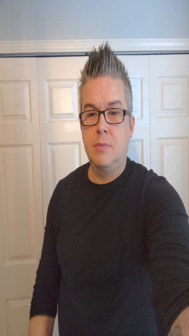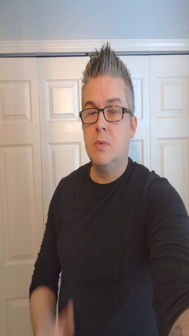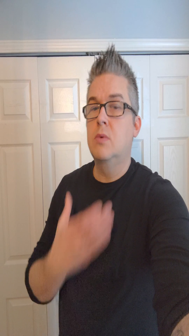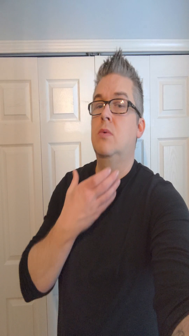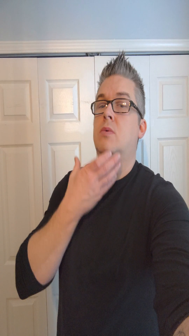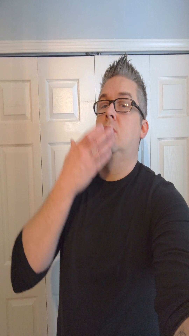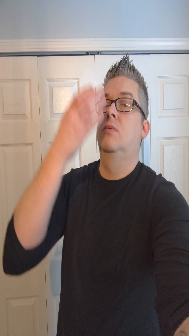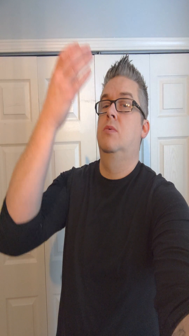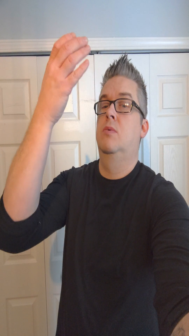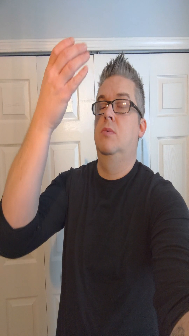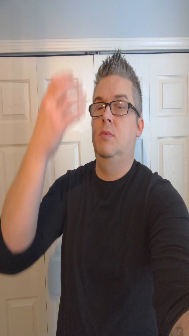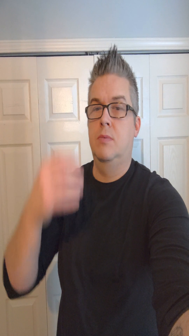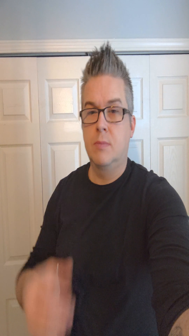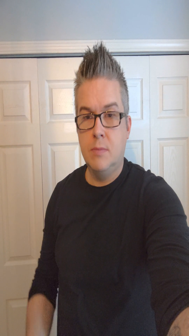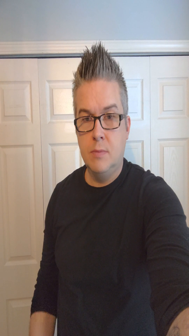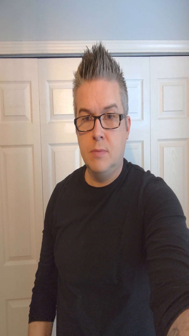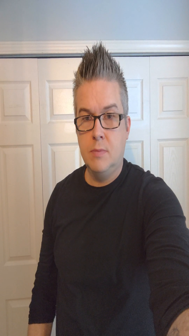giraffe